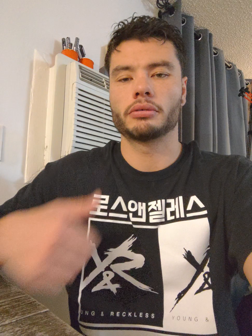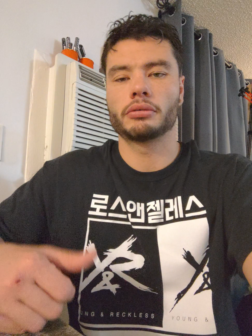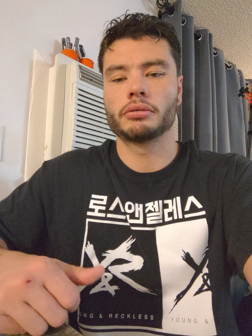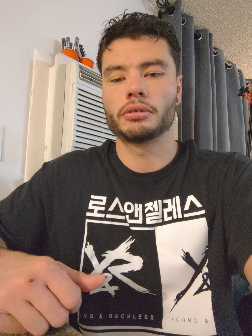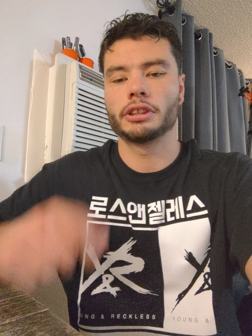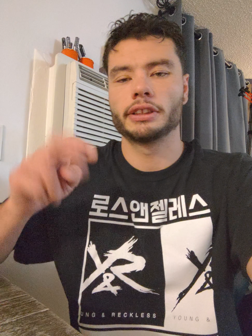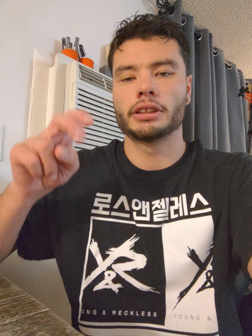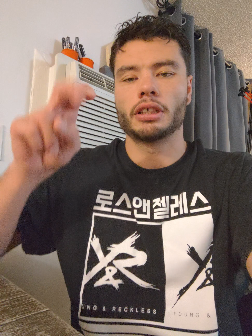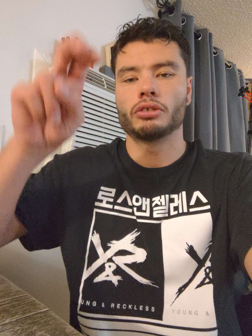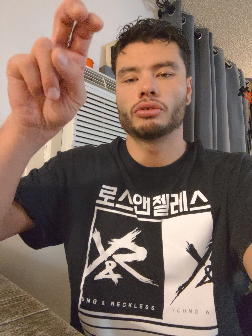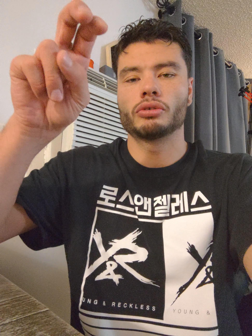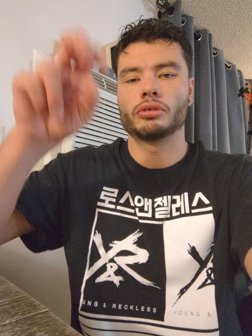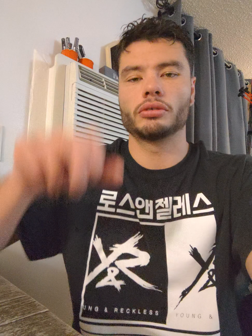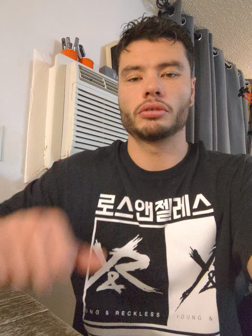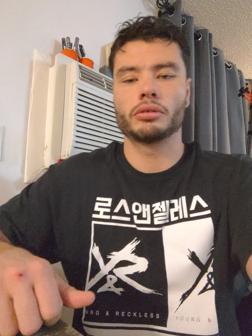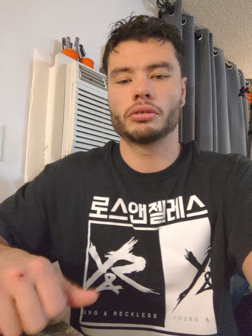stairs